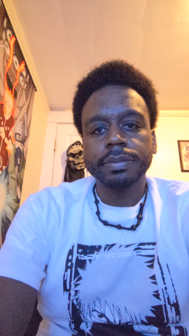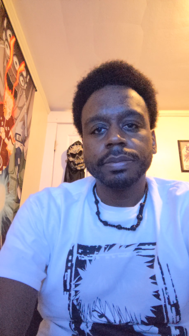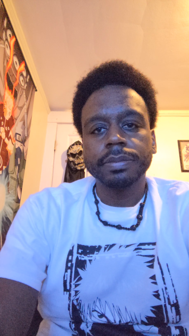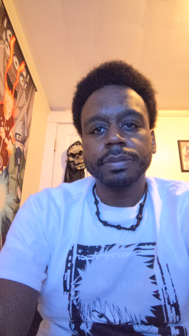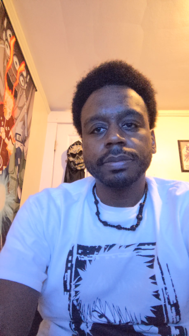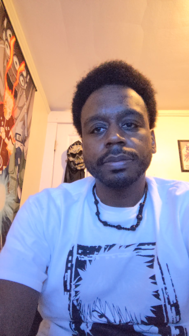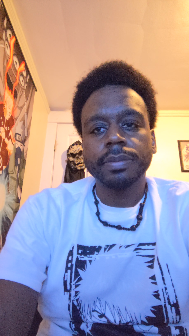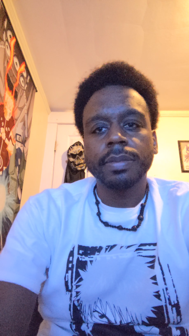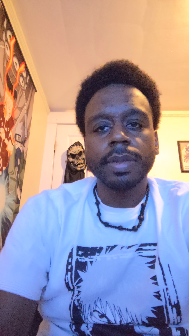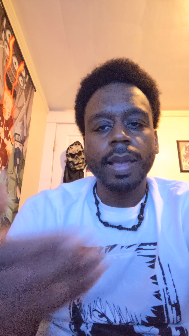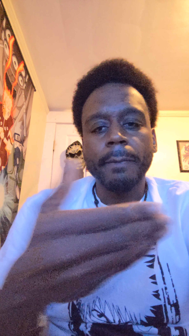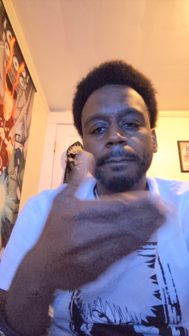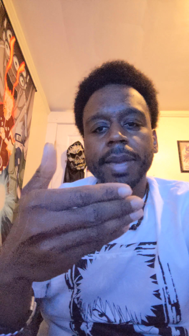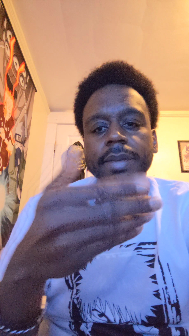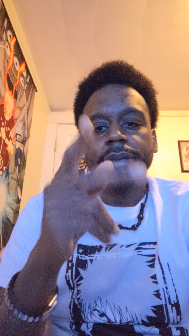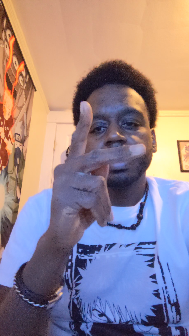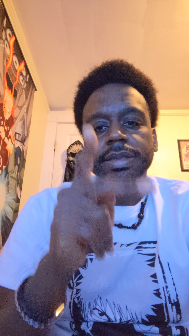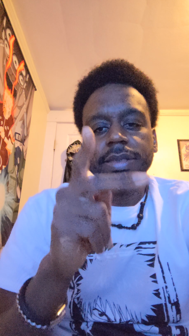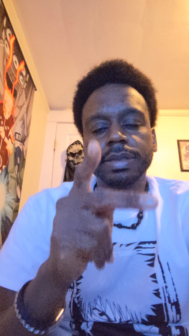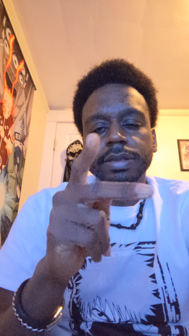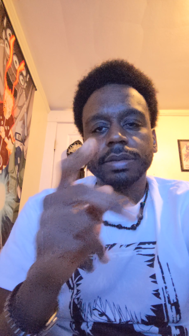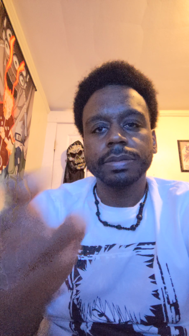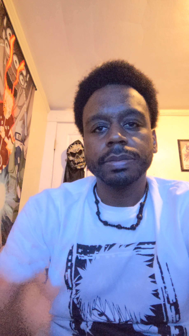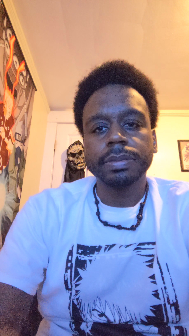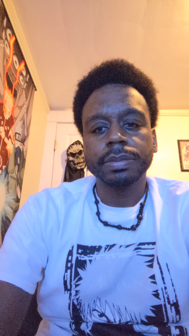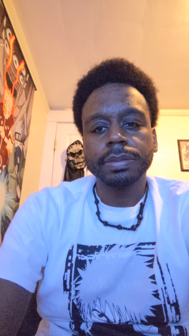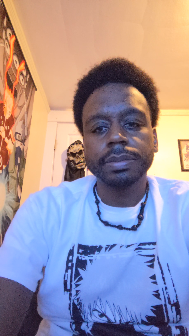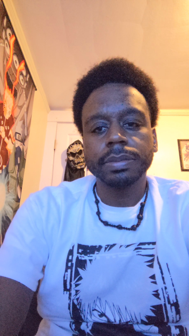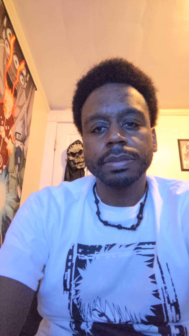babysitter